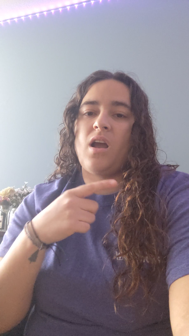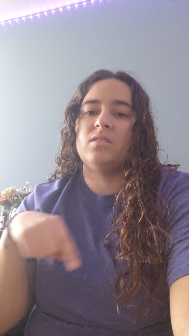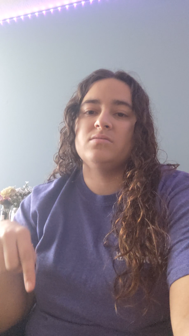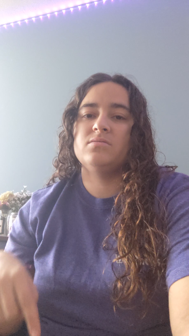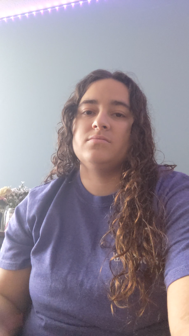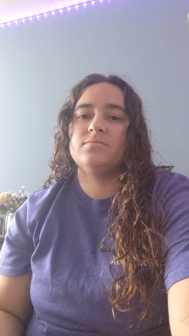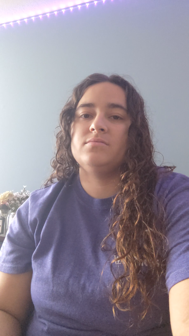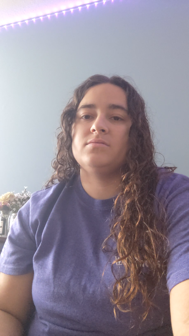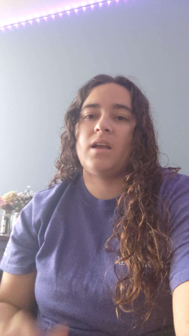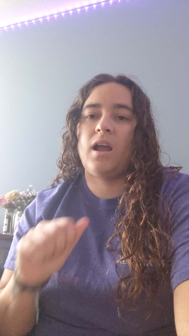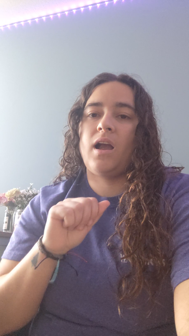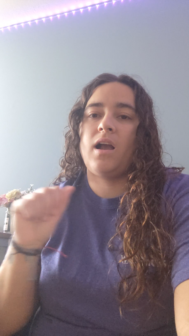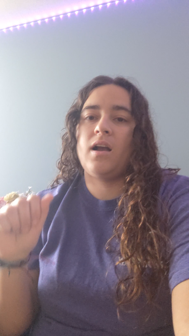a